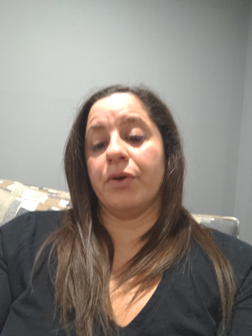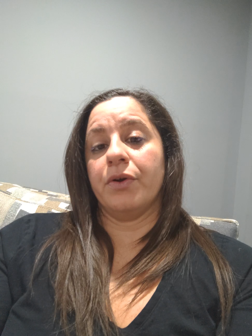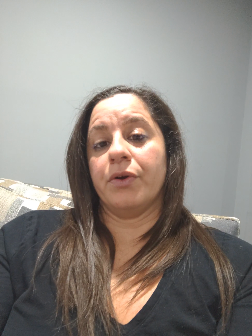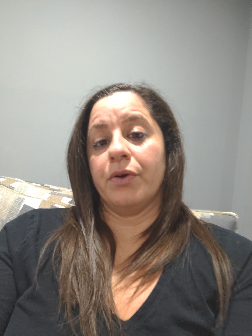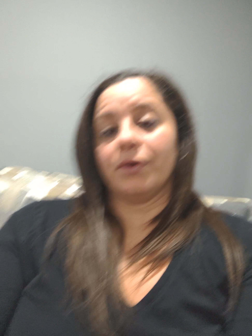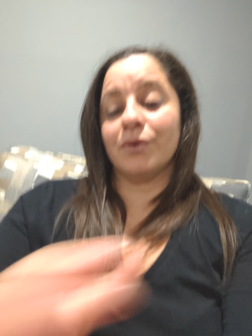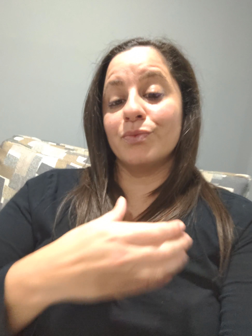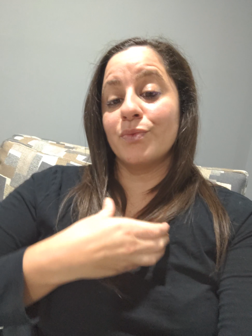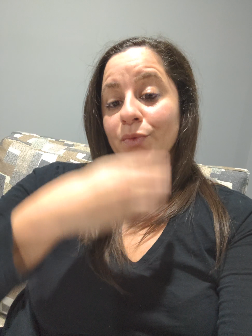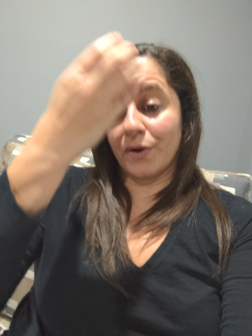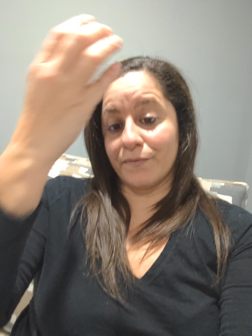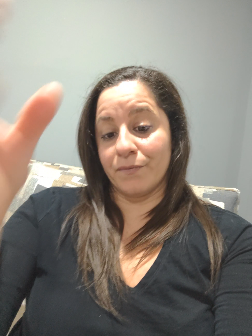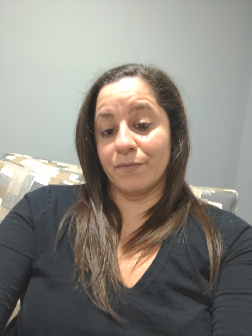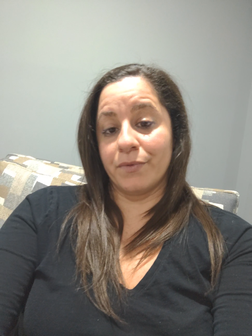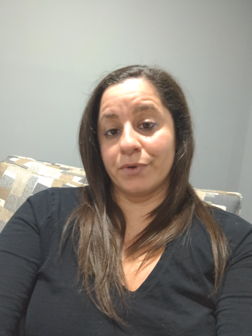giraffe